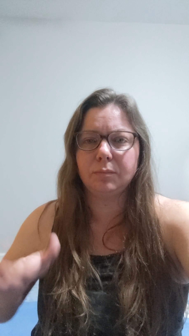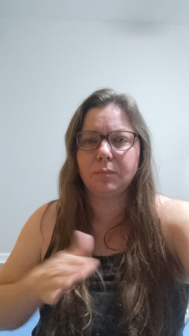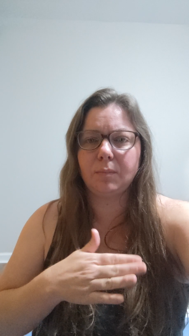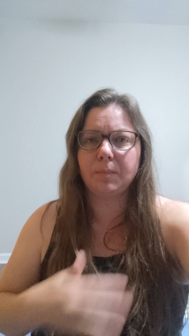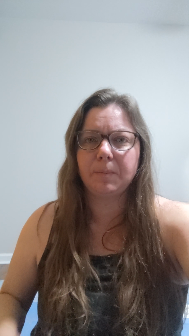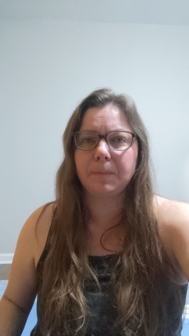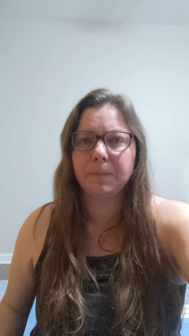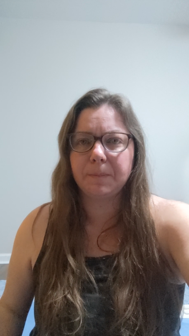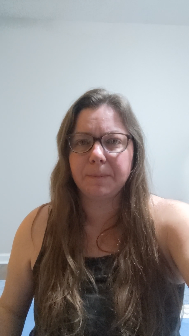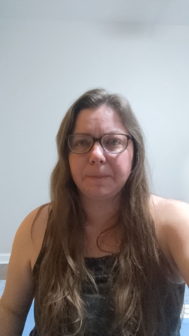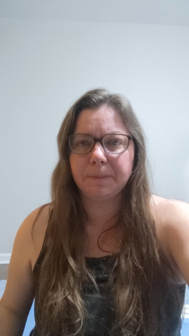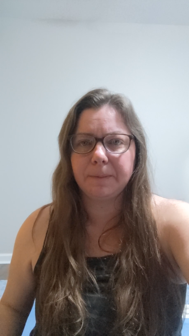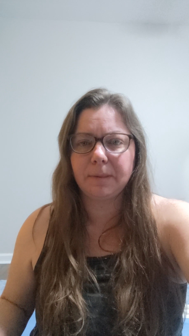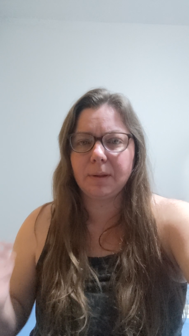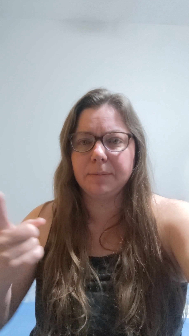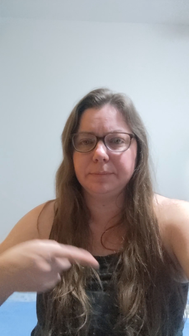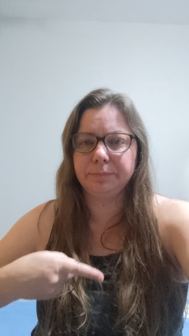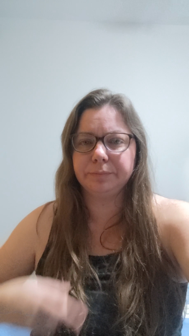cut